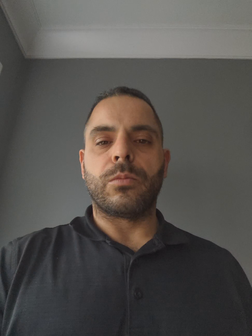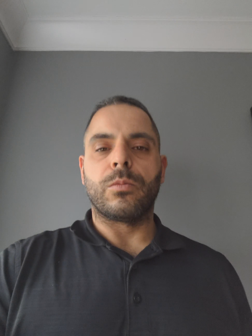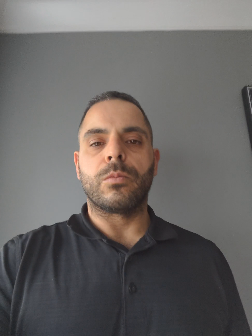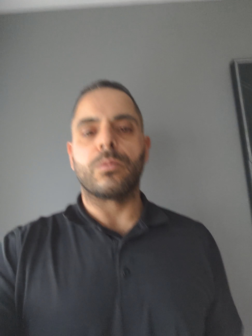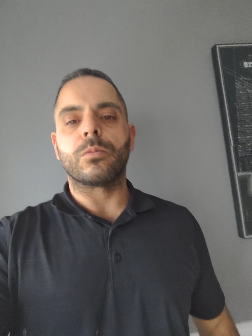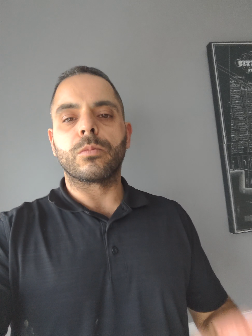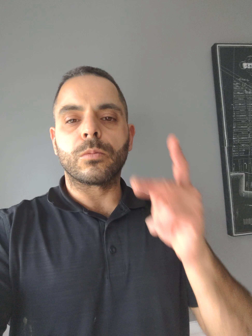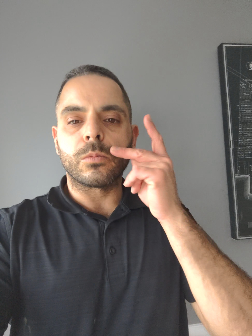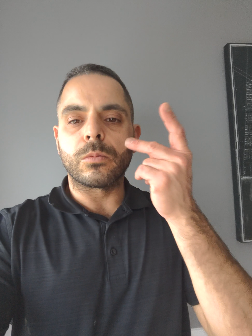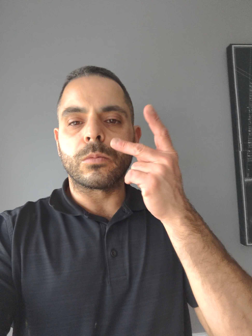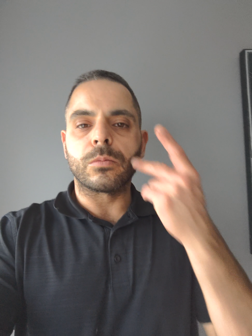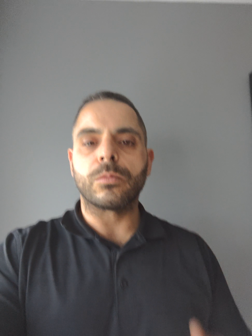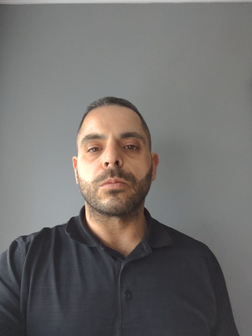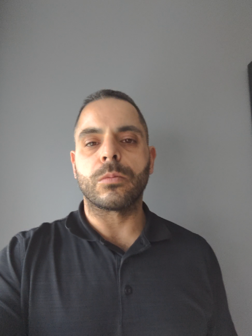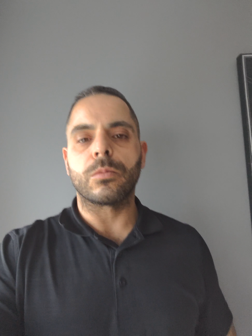kitty